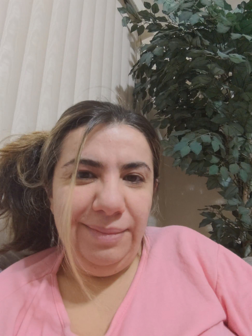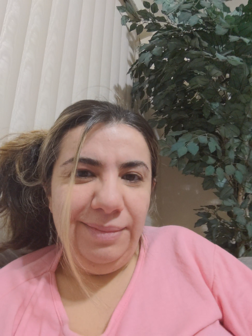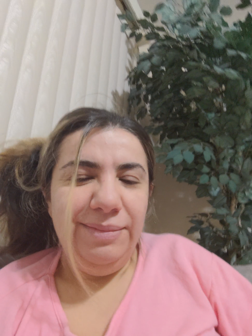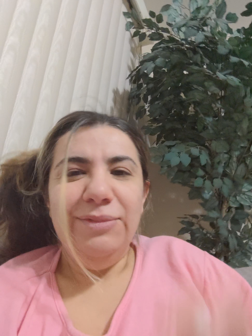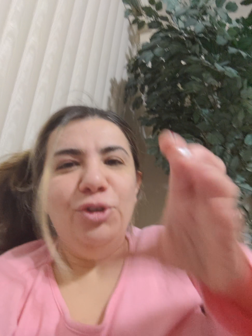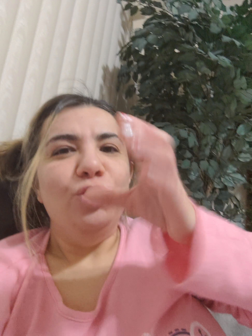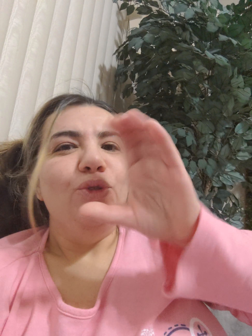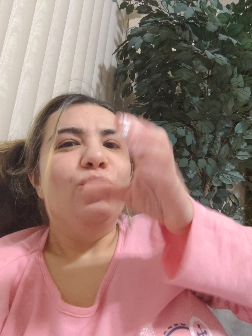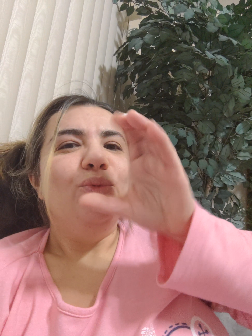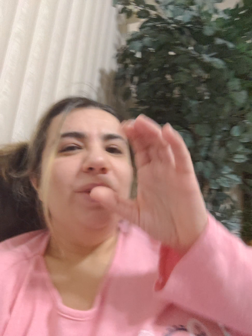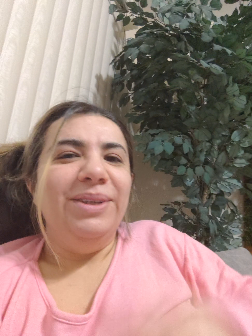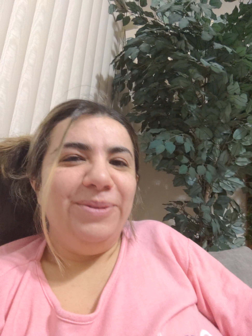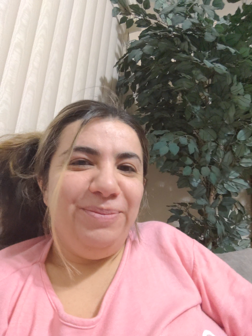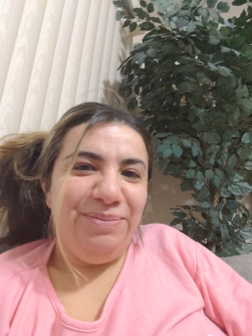drink